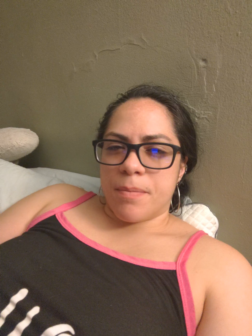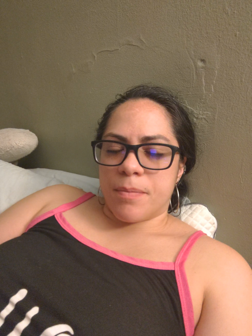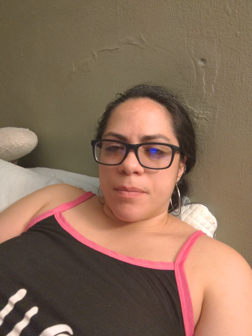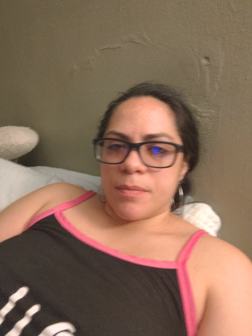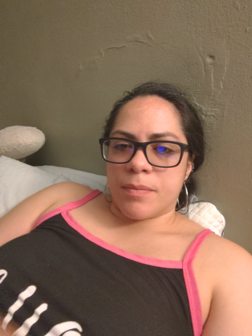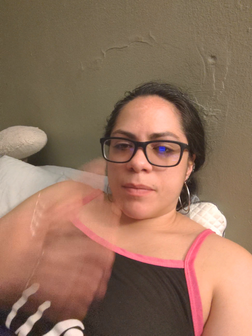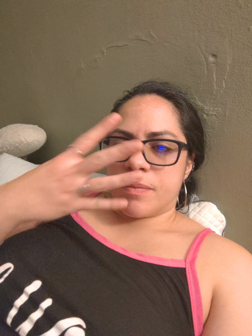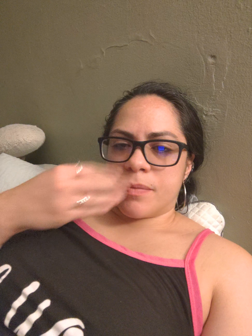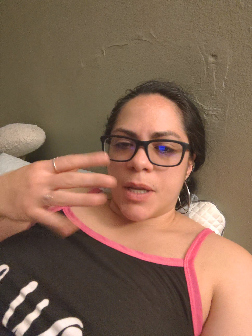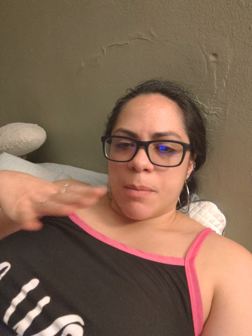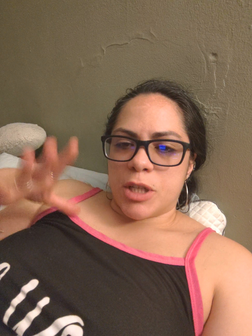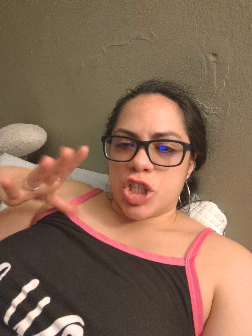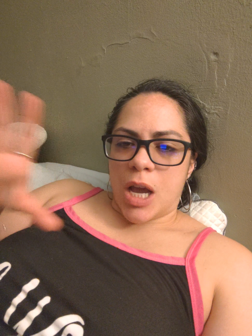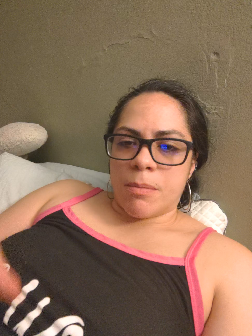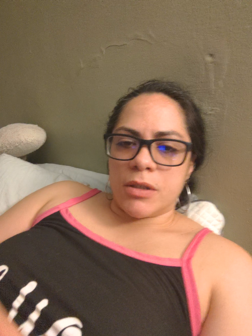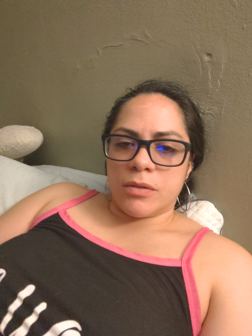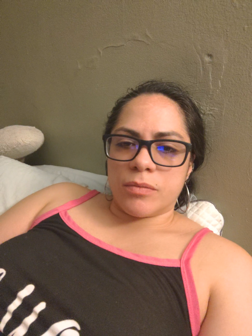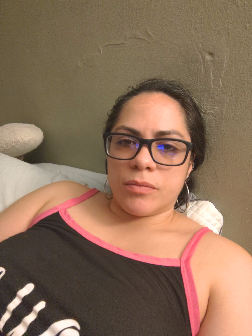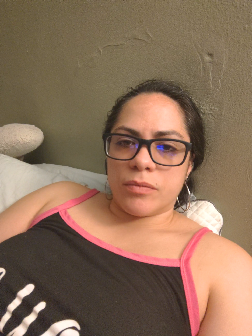pajamas